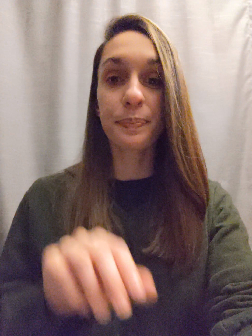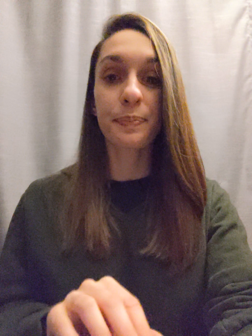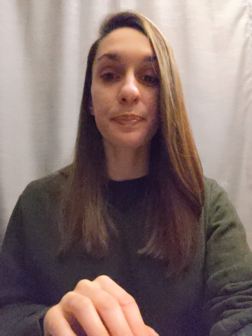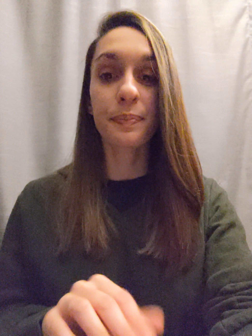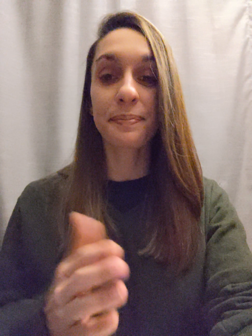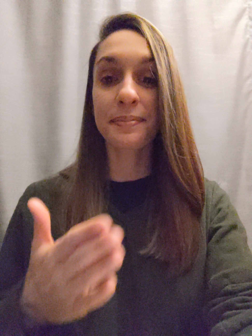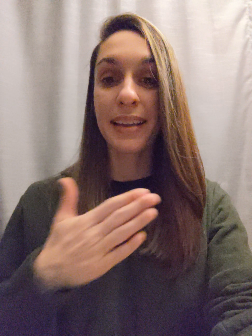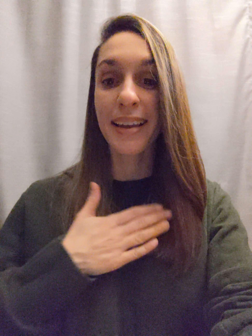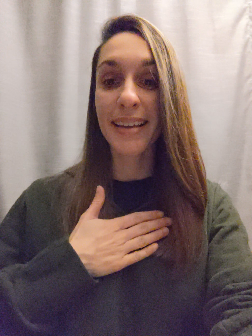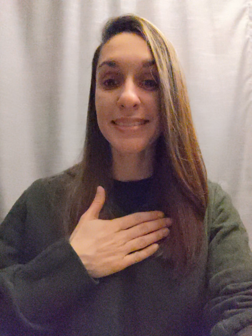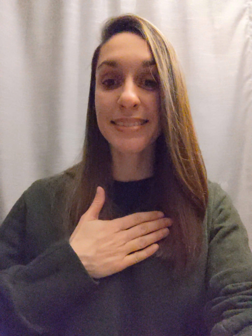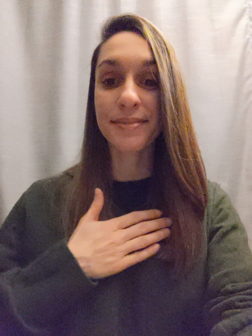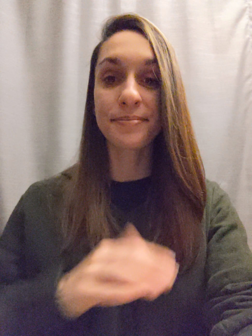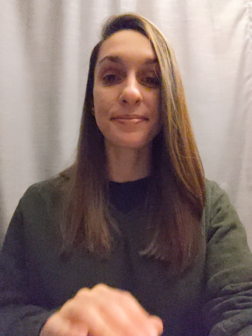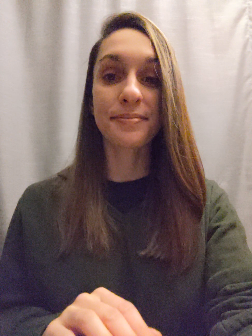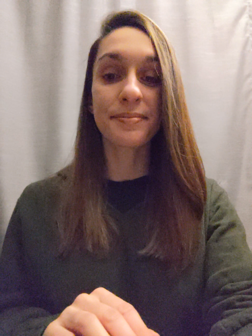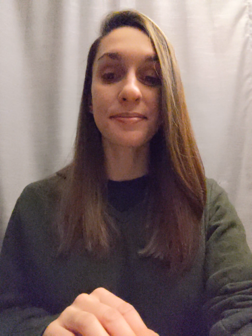my